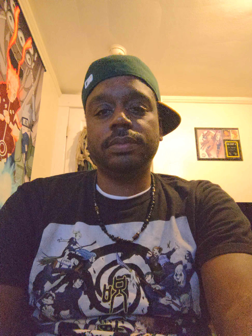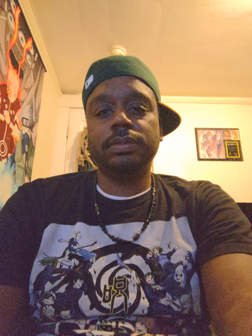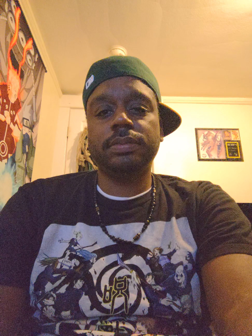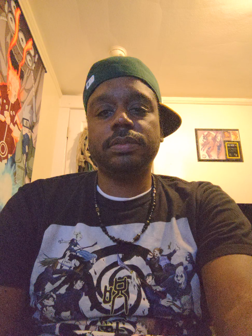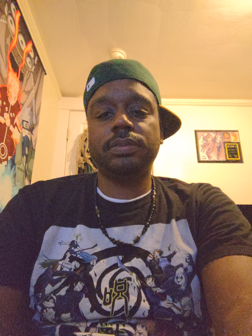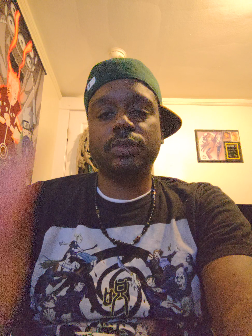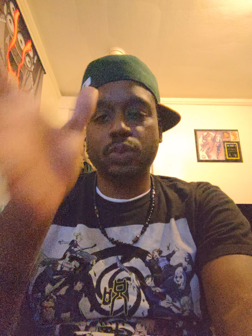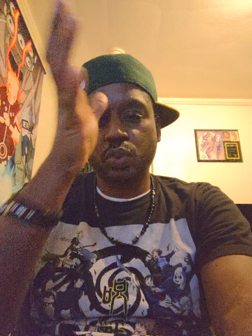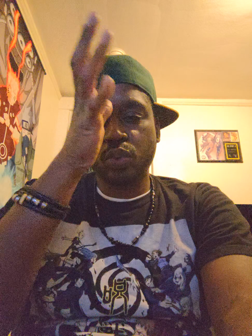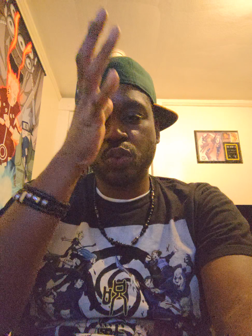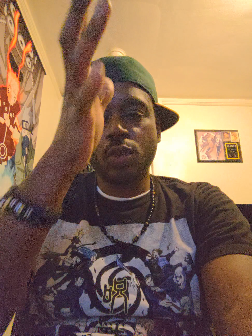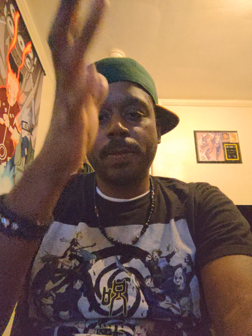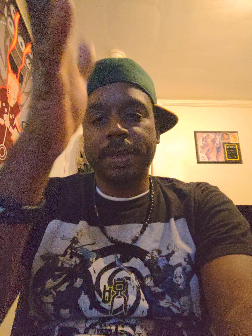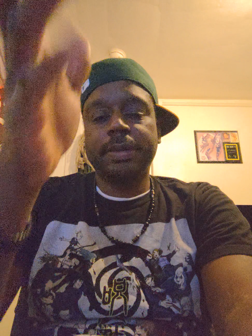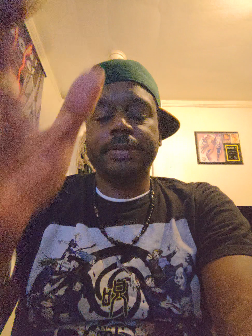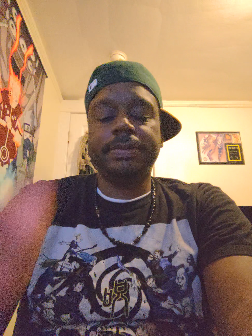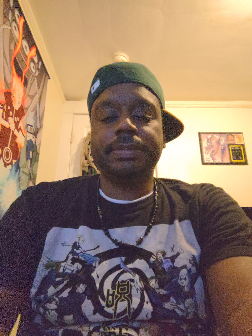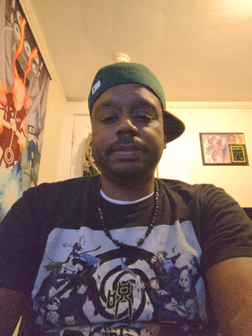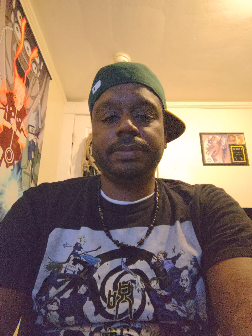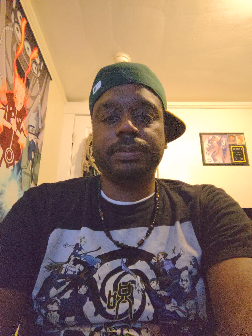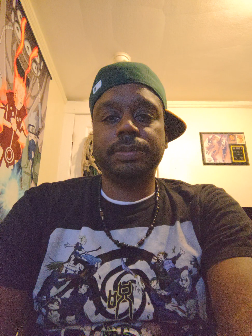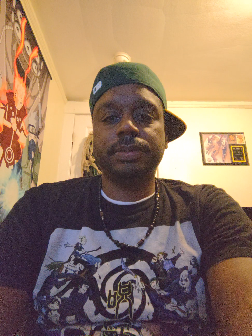grandpa